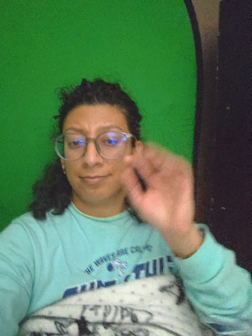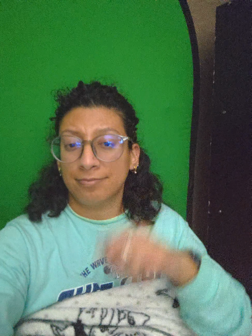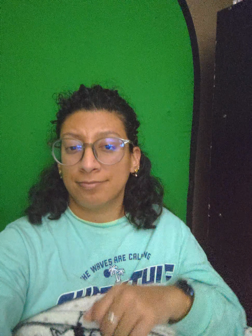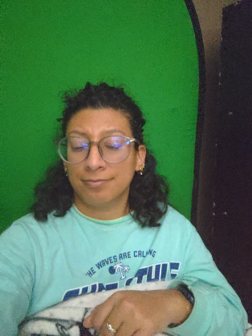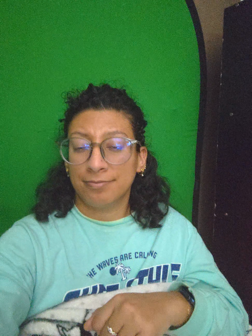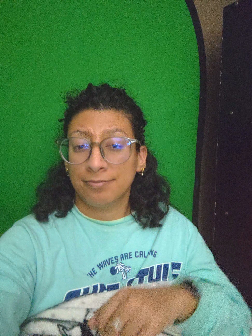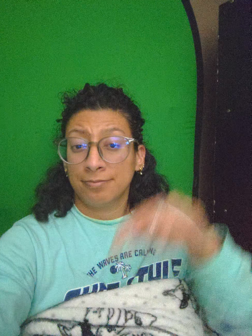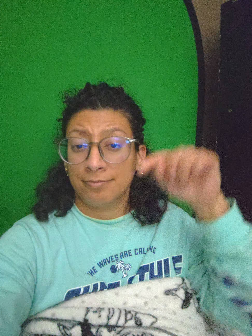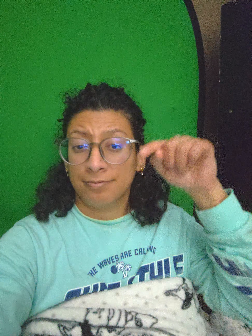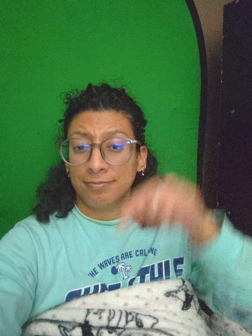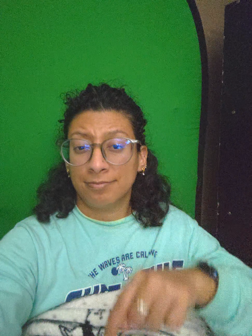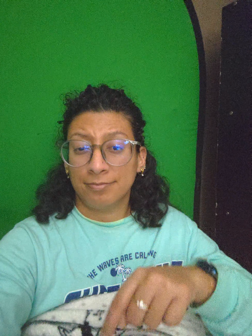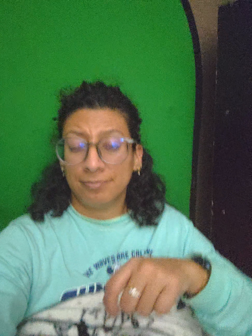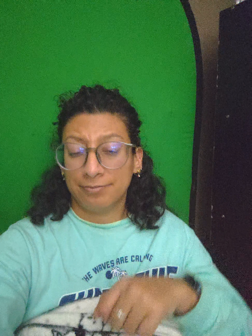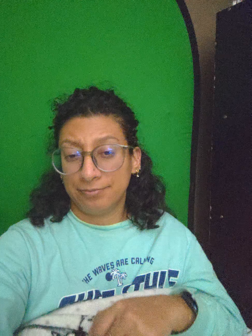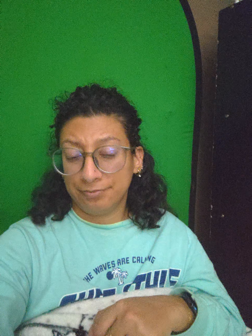down